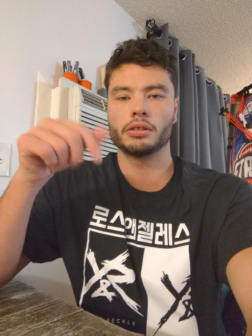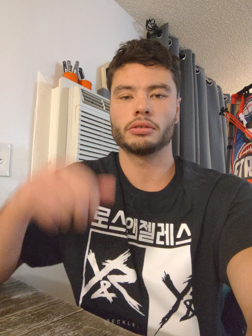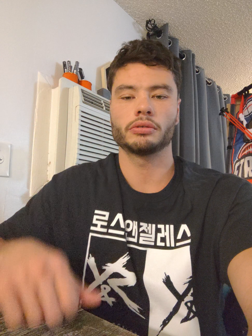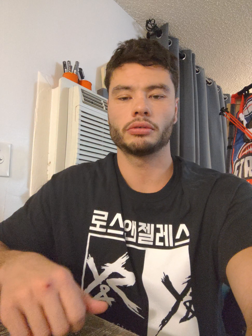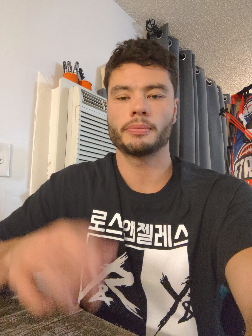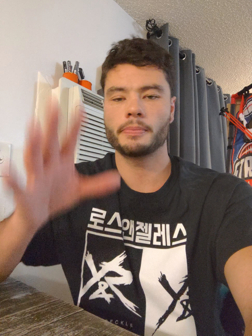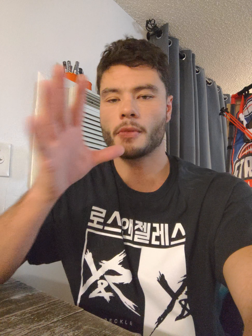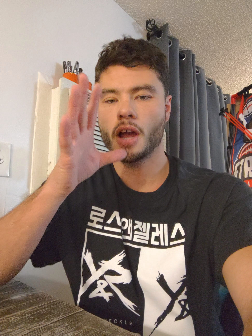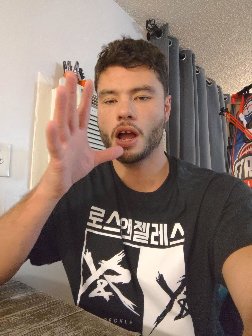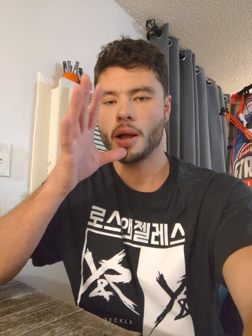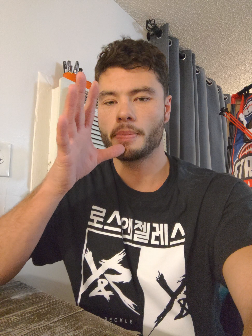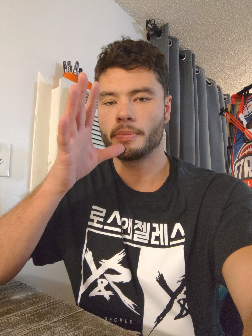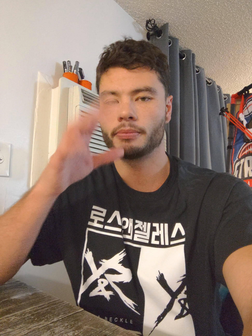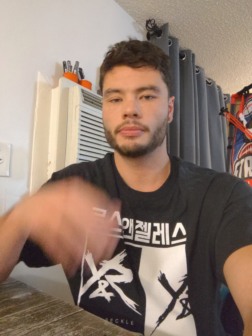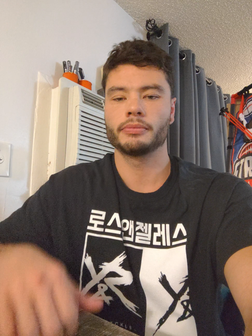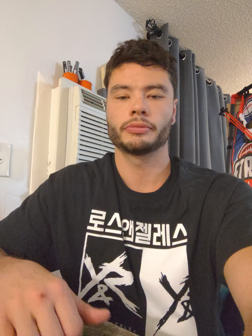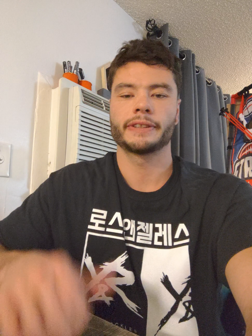mom